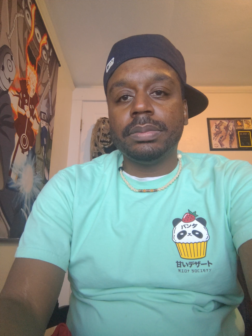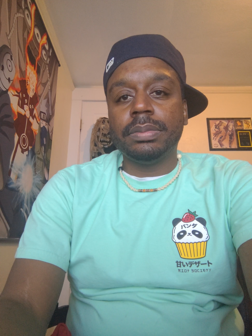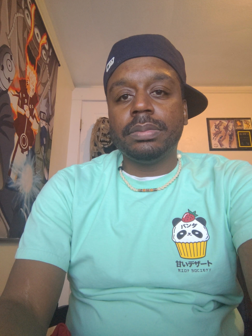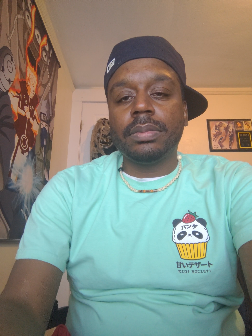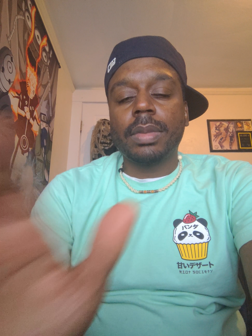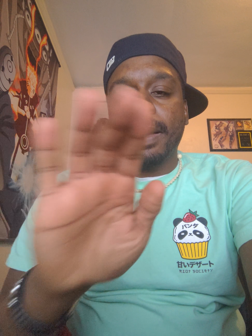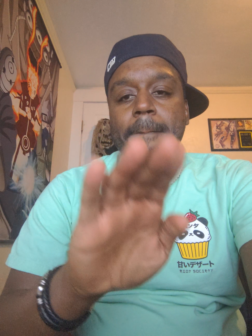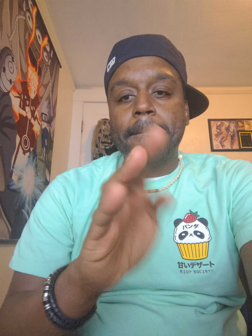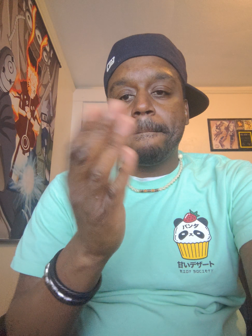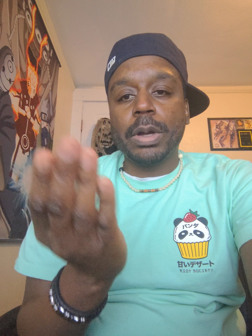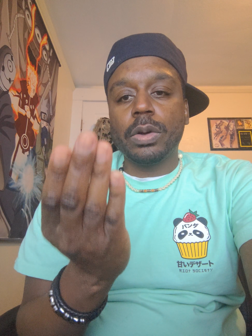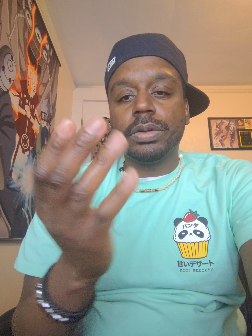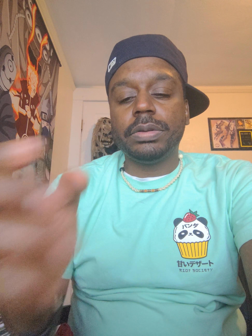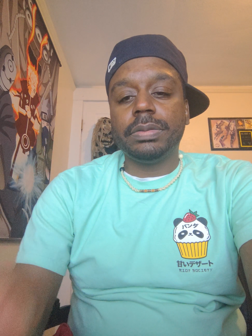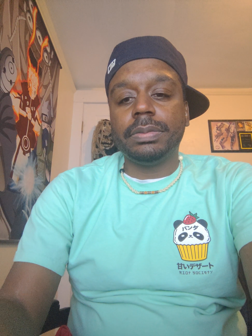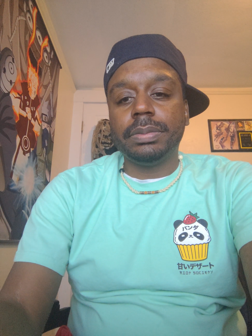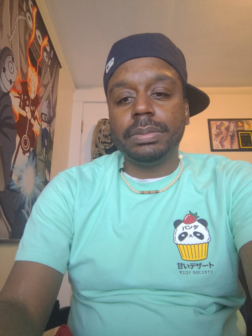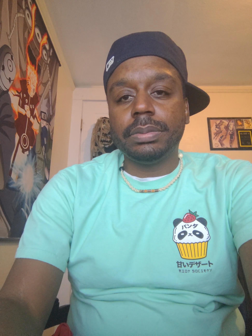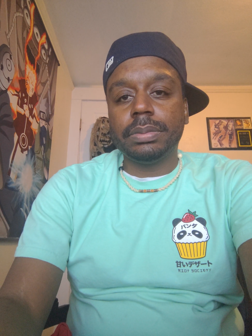book